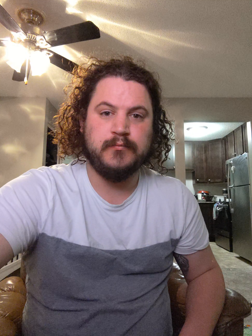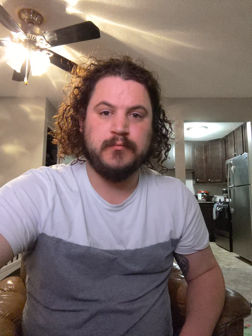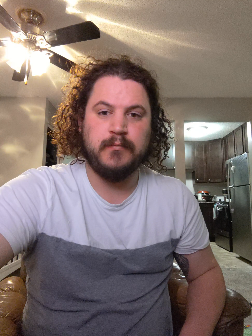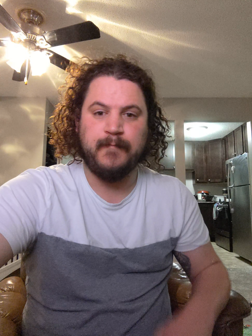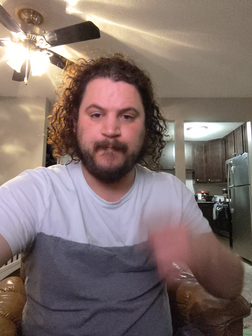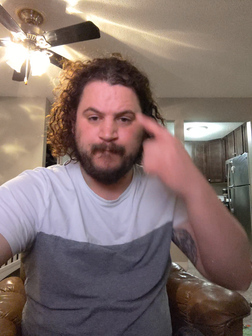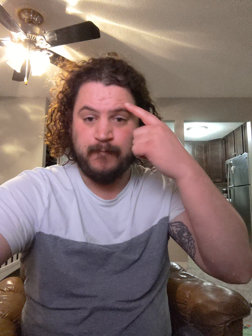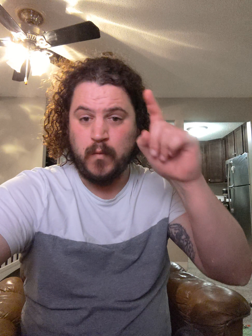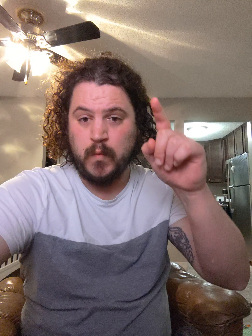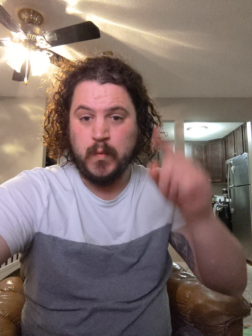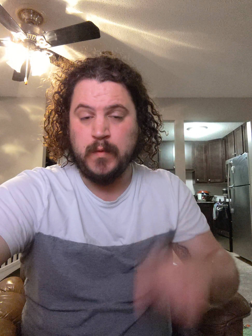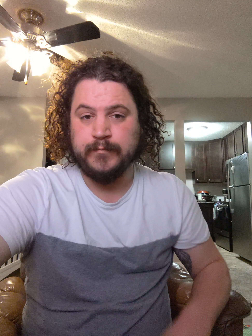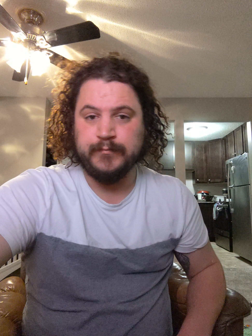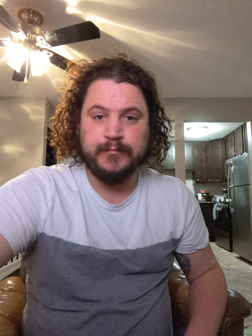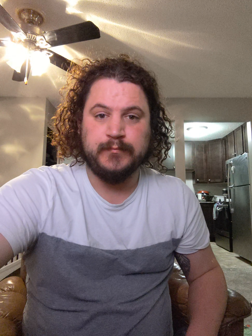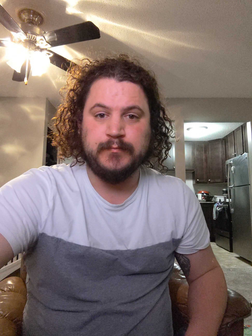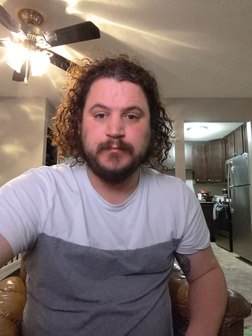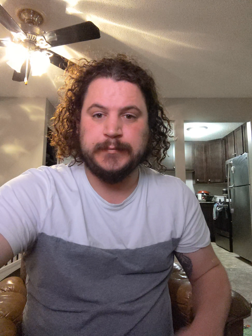for